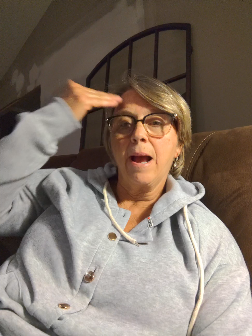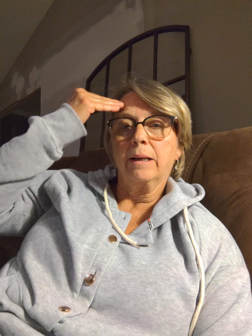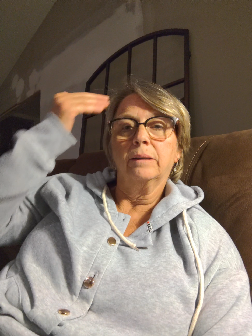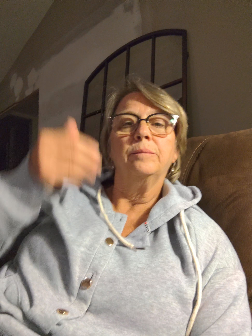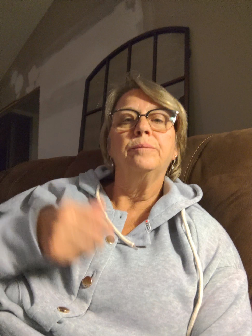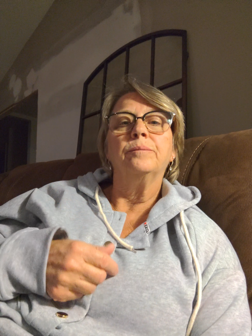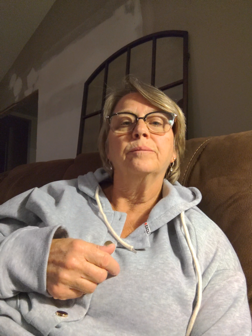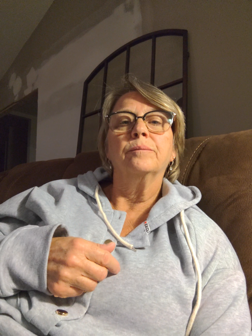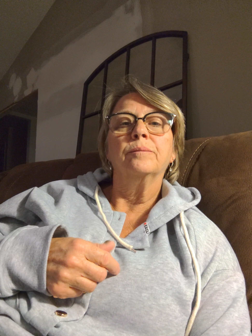head